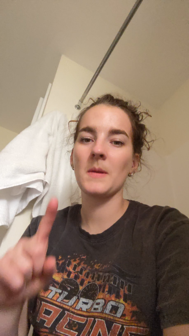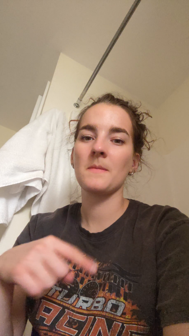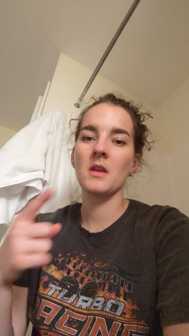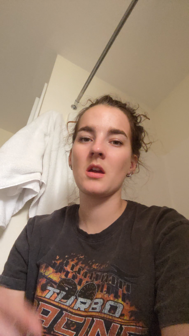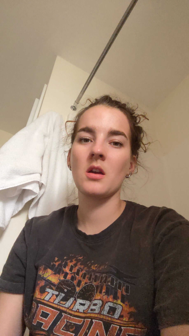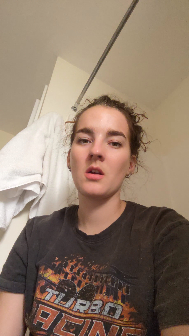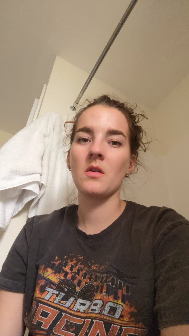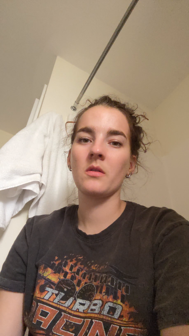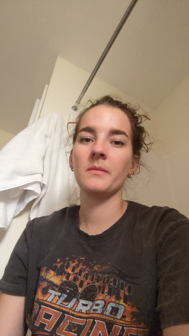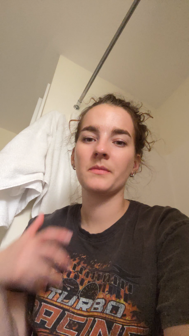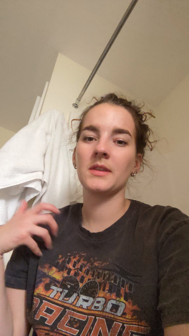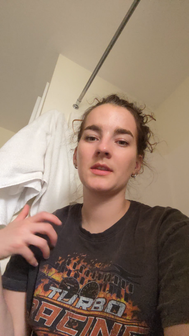monkey